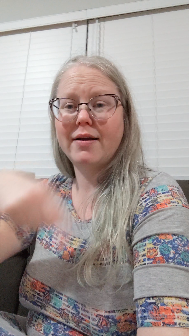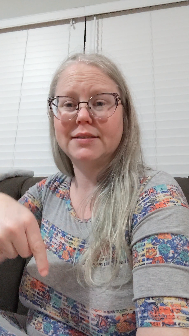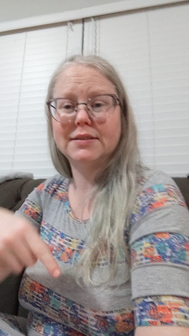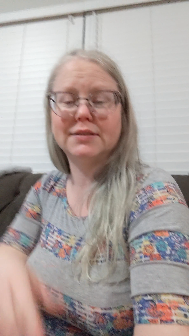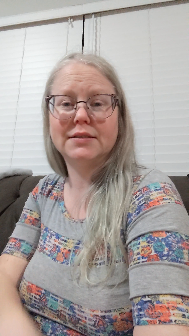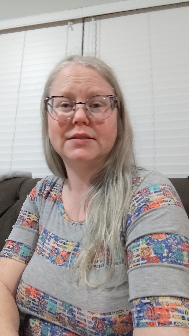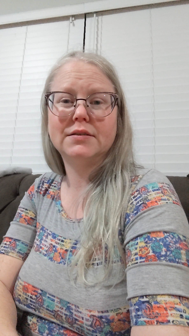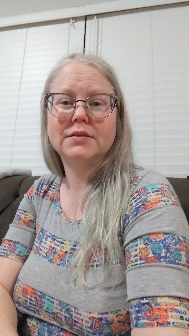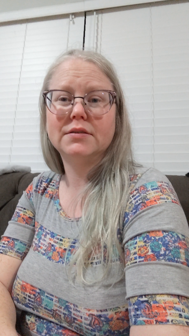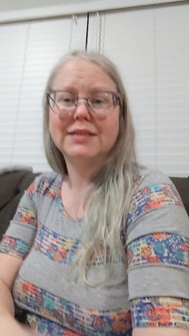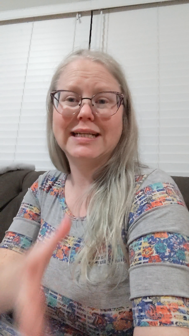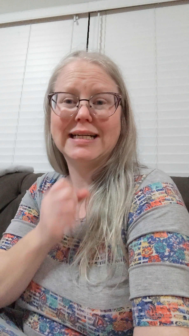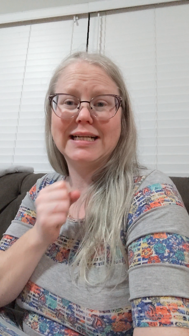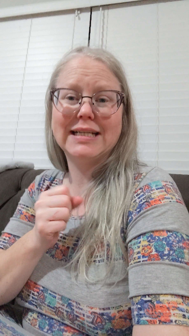get